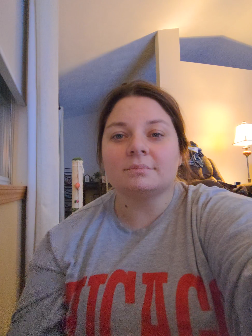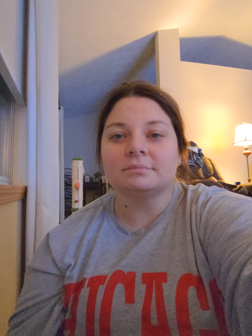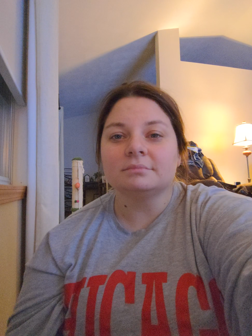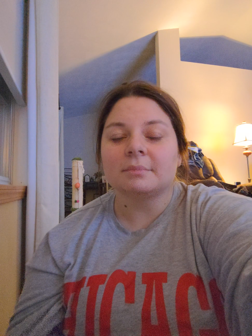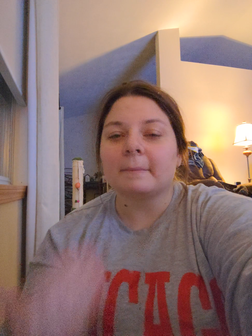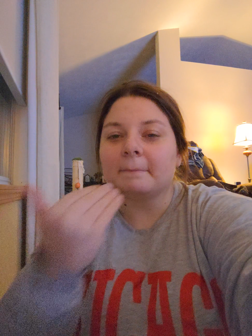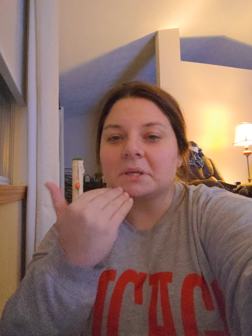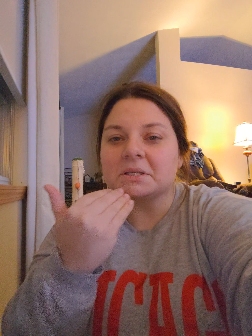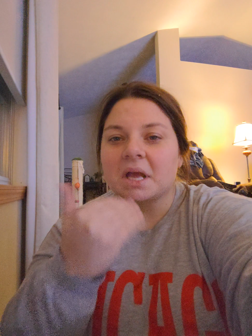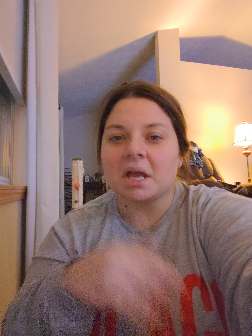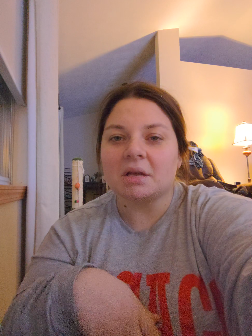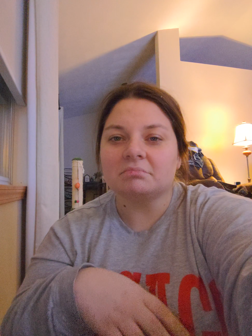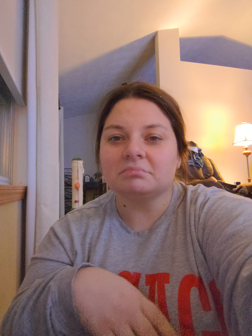pizza